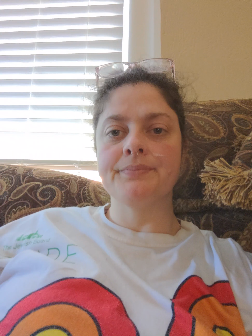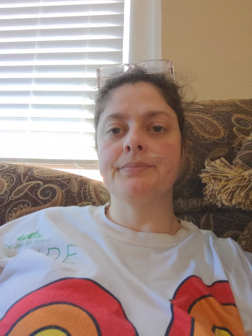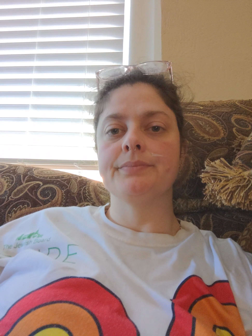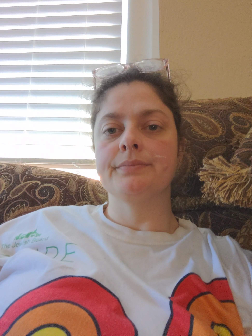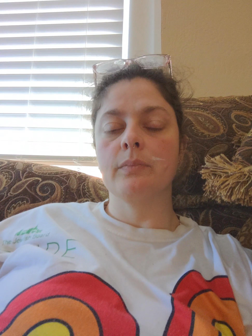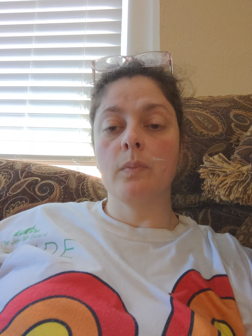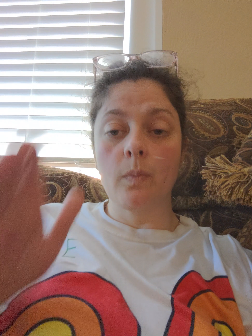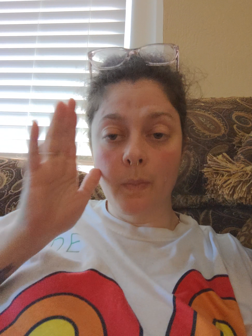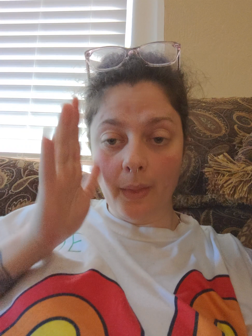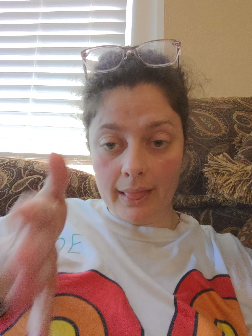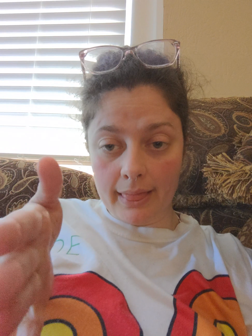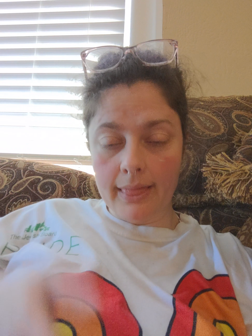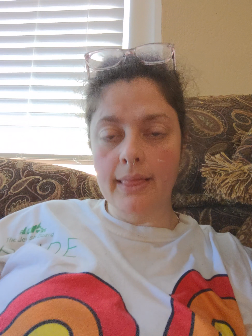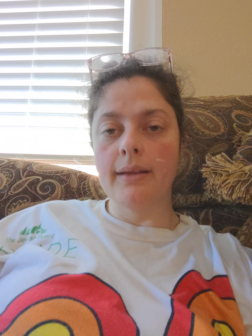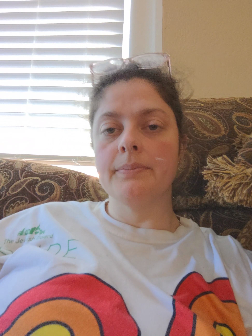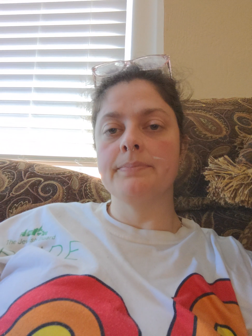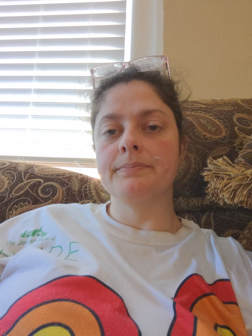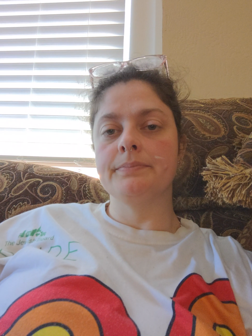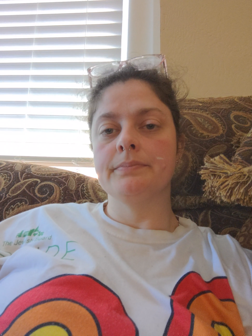will